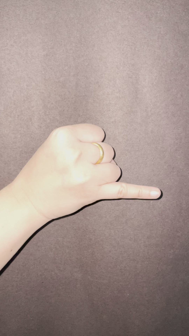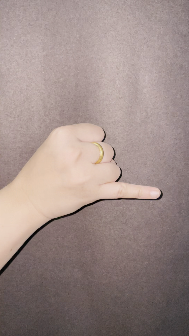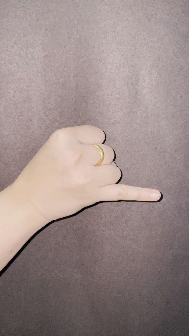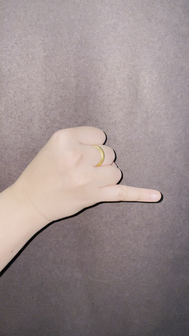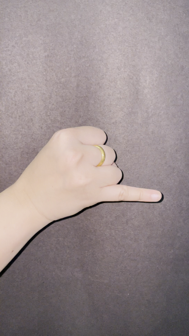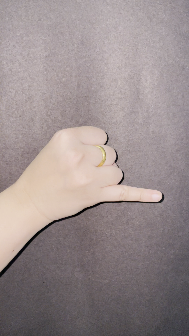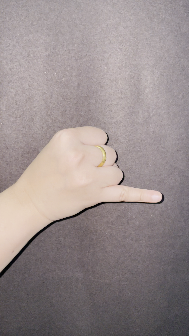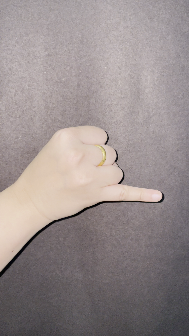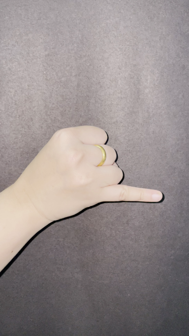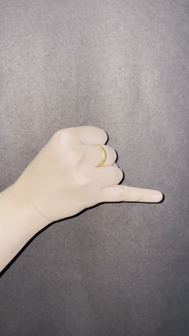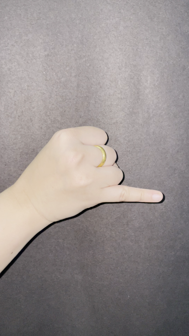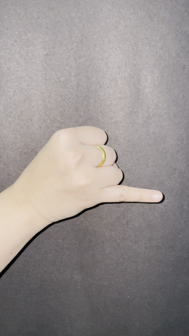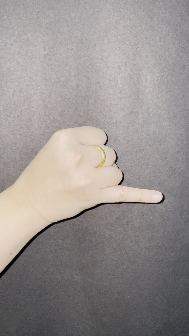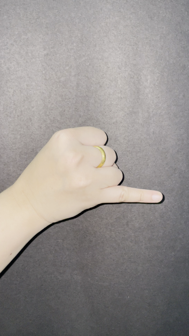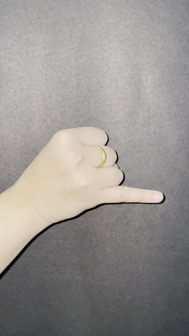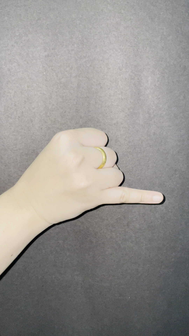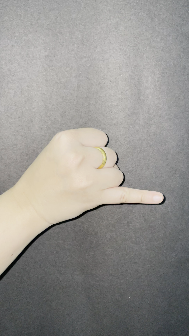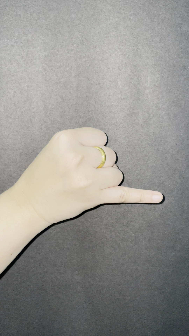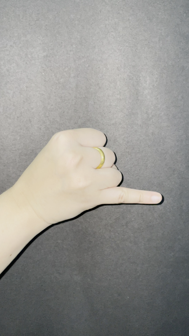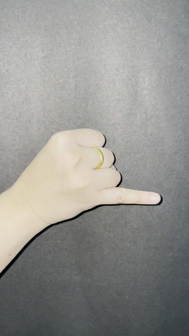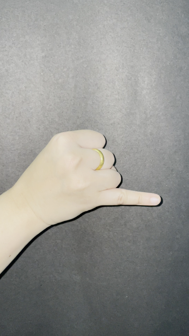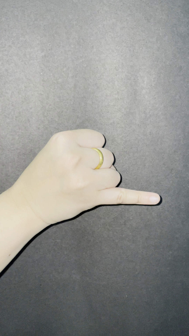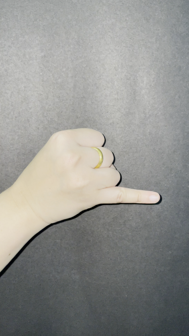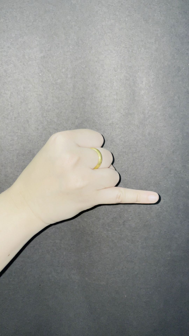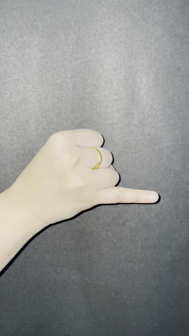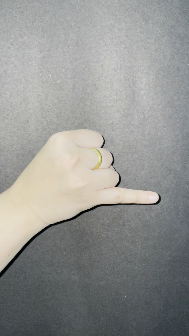ढ